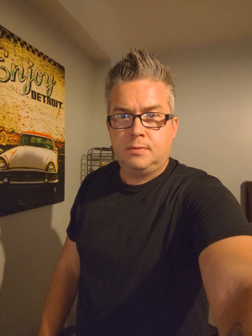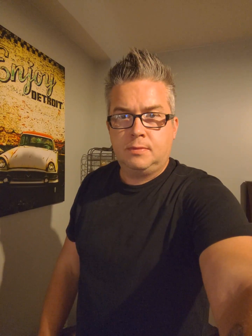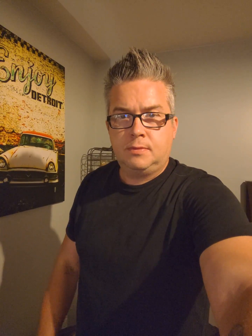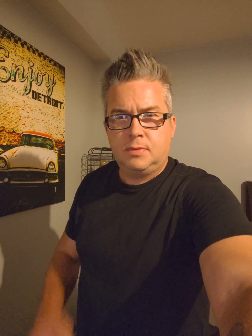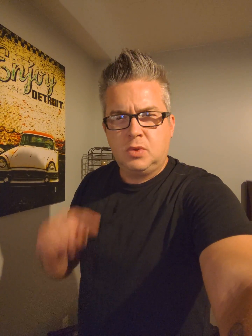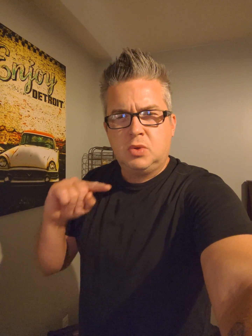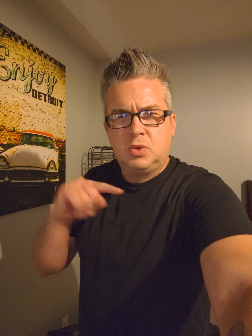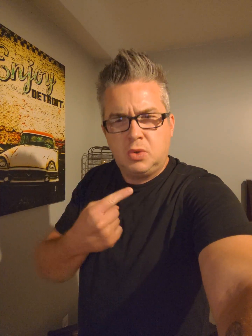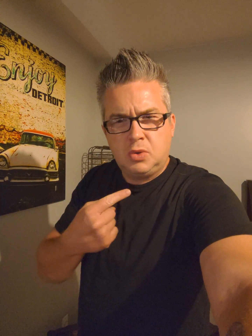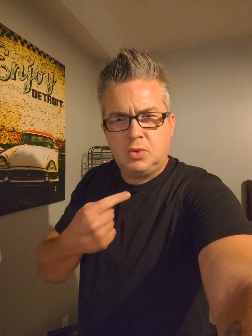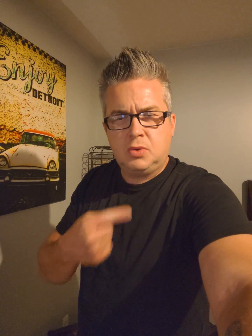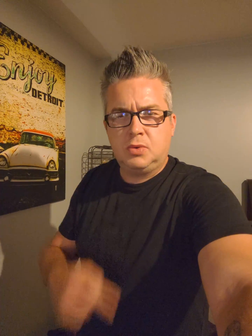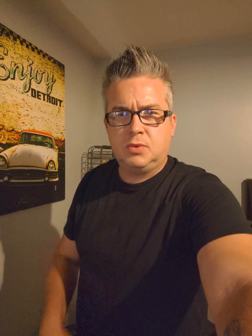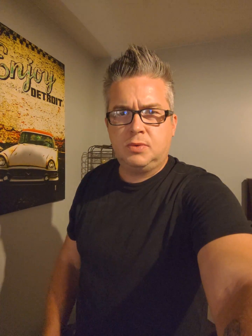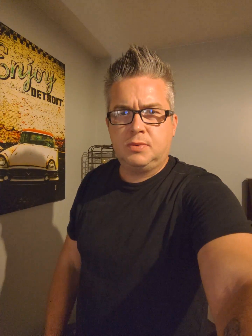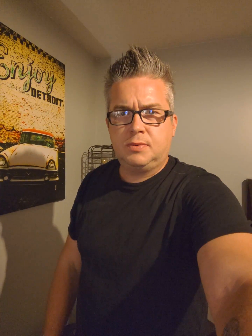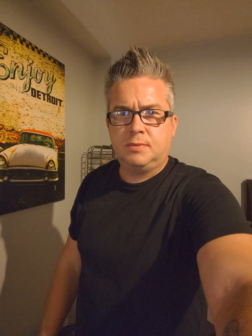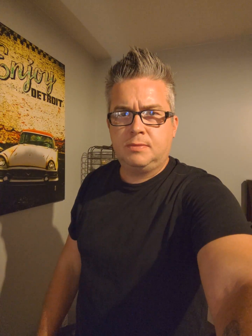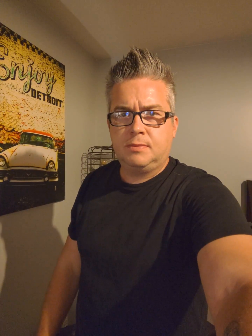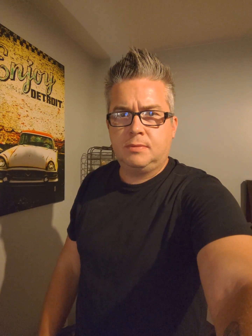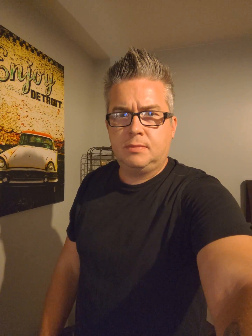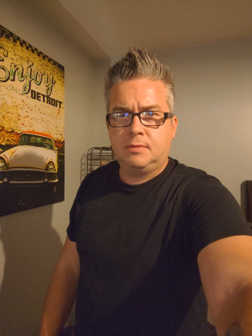hurt